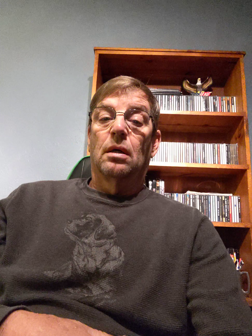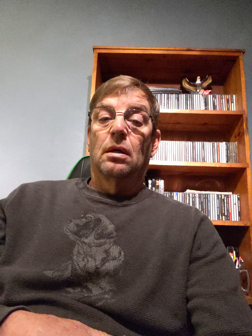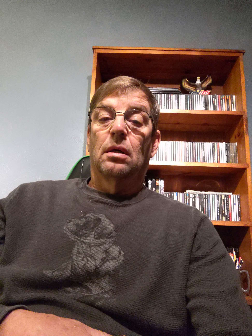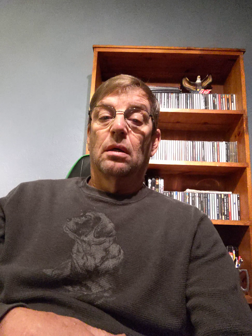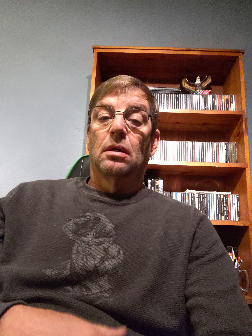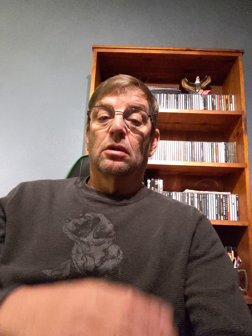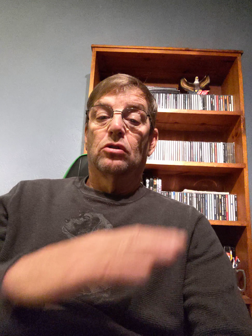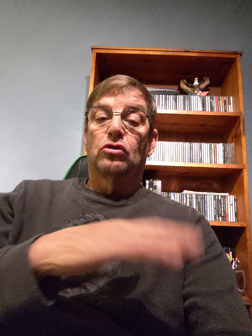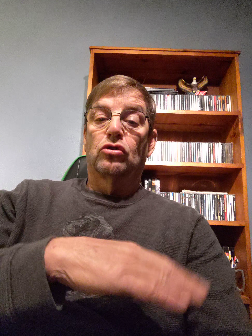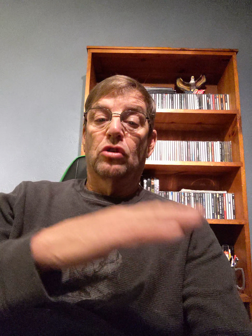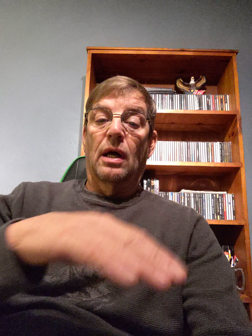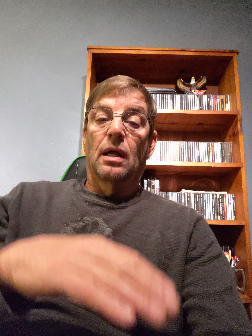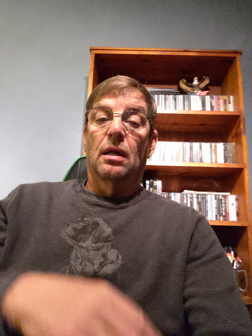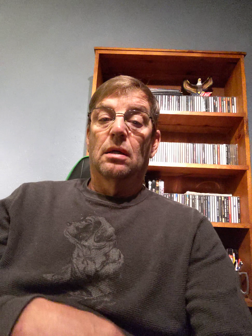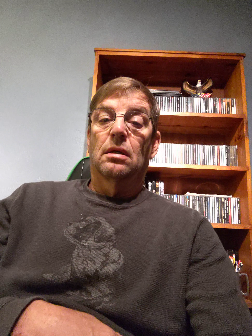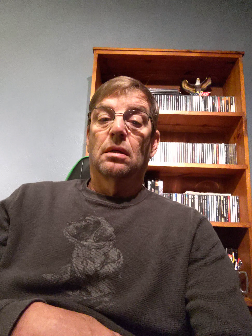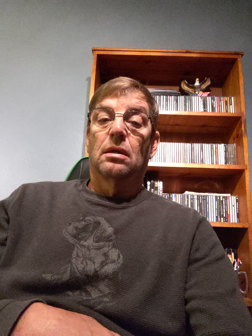child